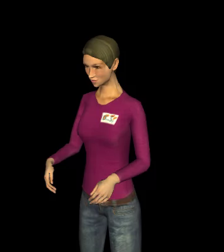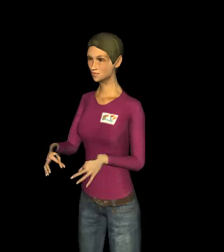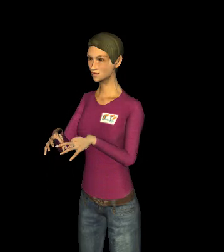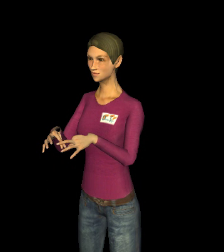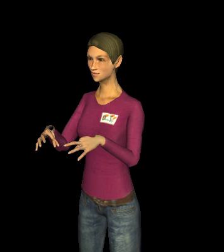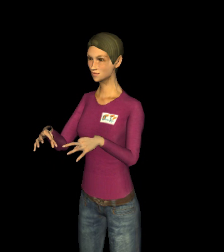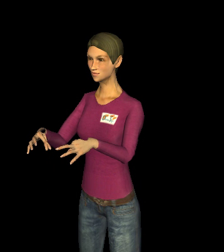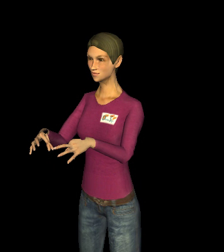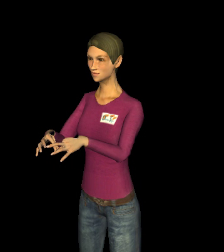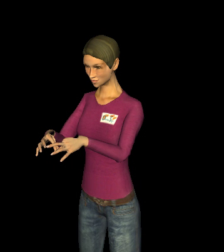غرفة